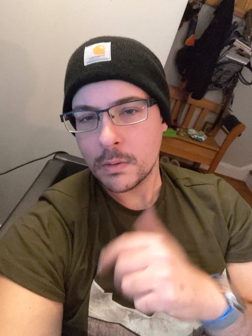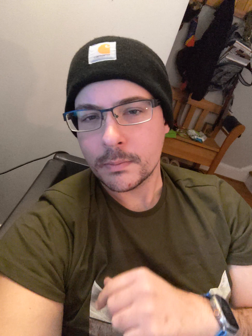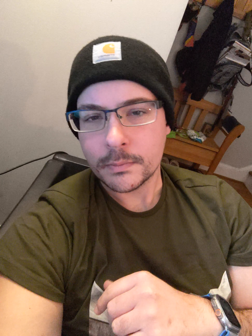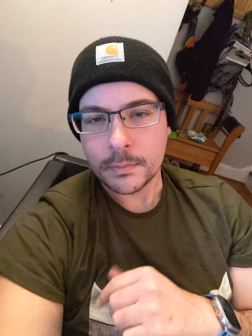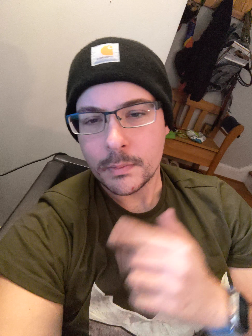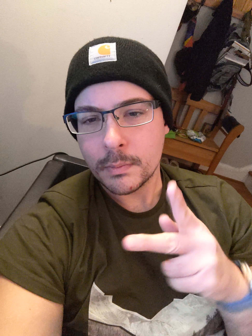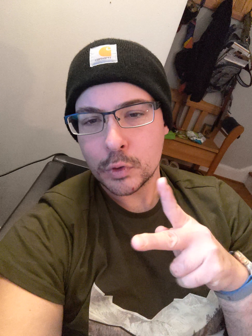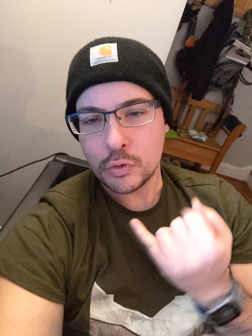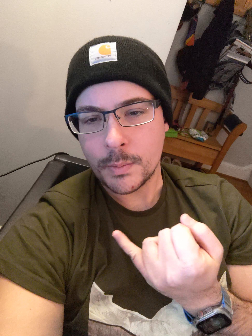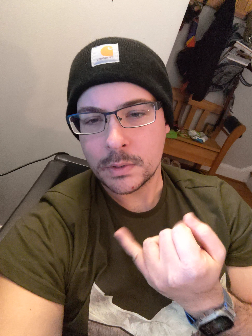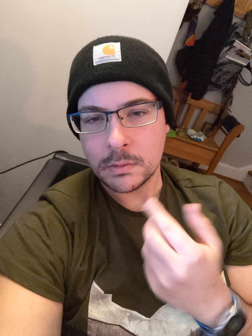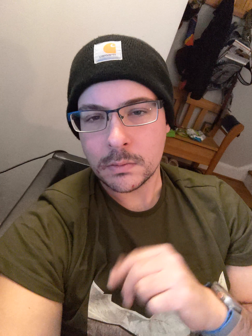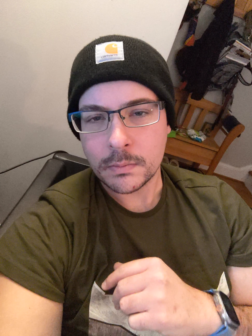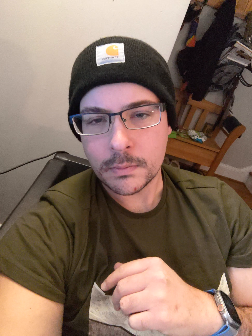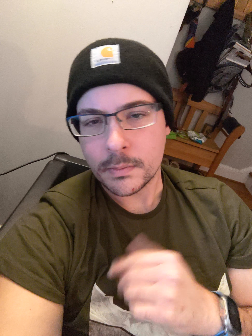pajamas